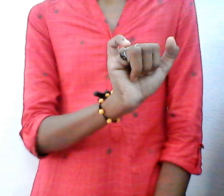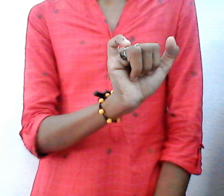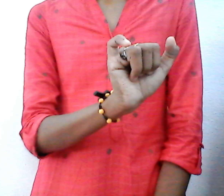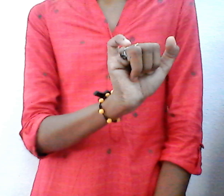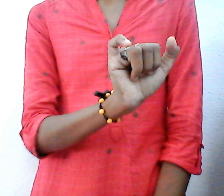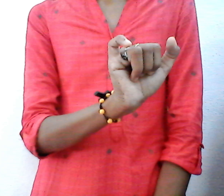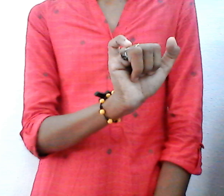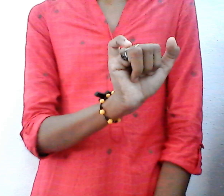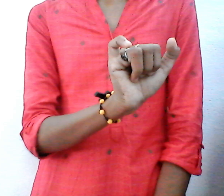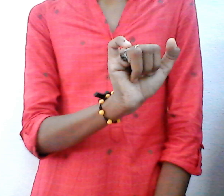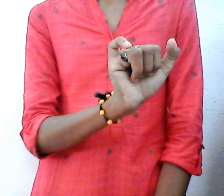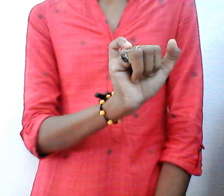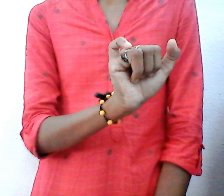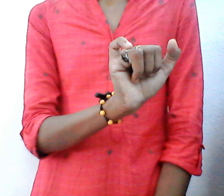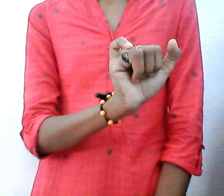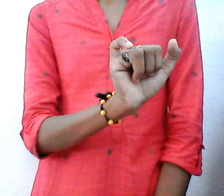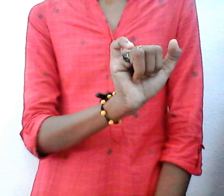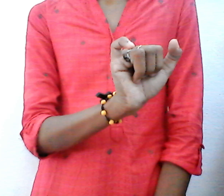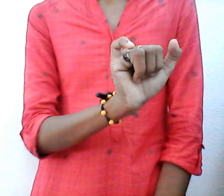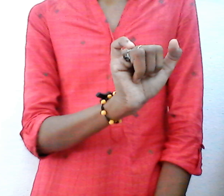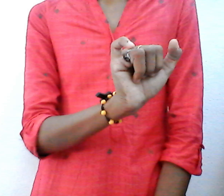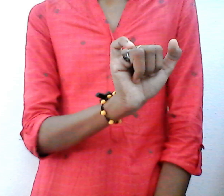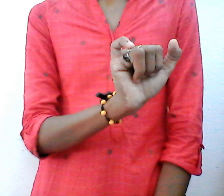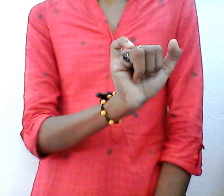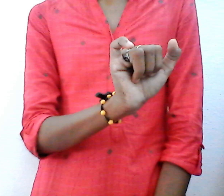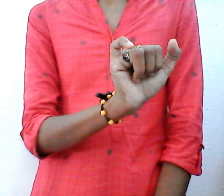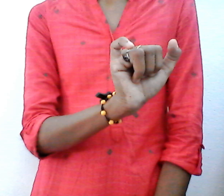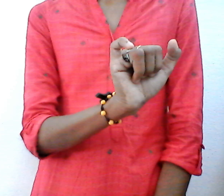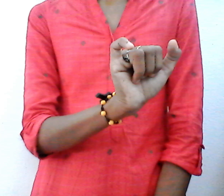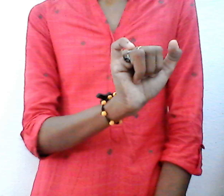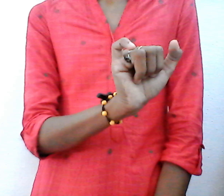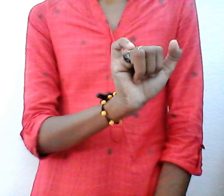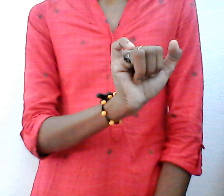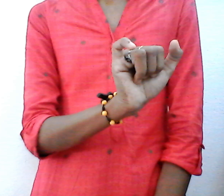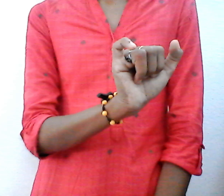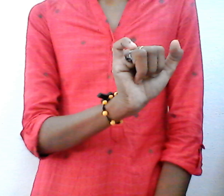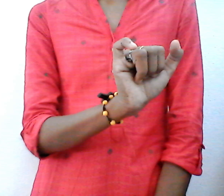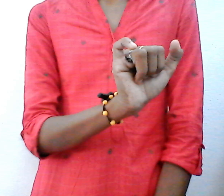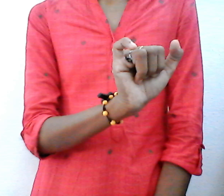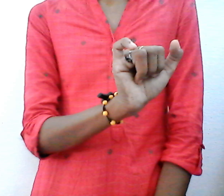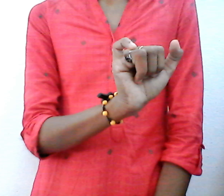ഋ